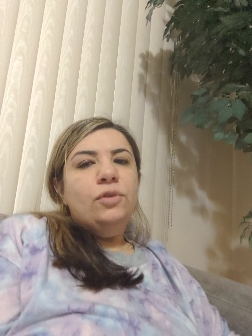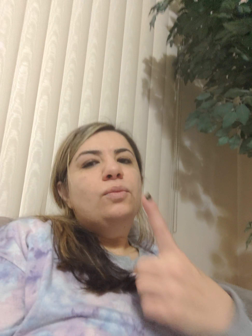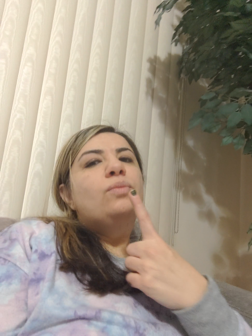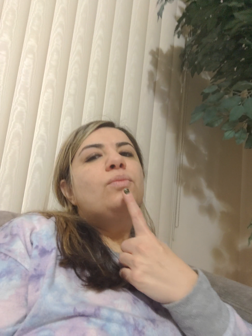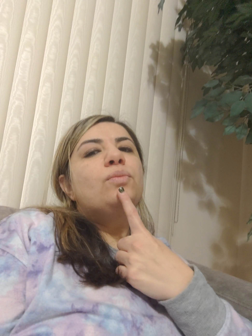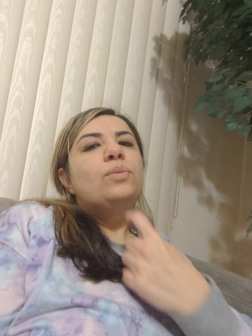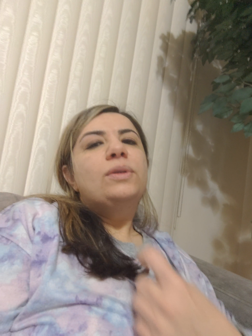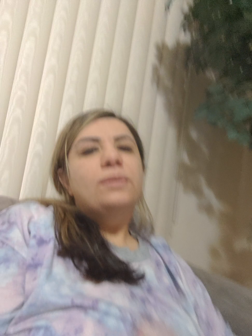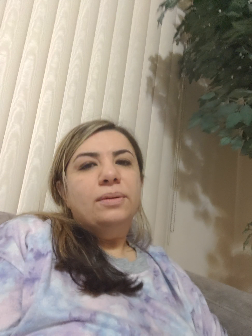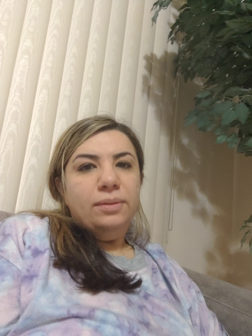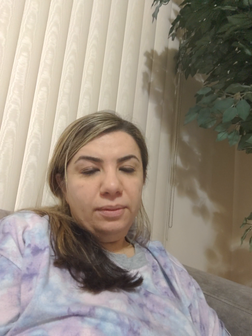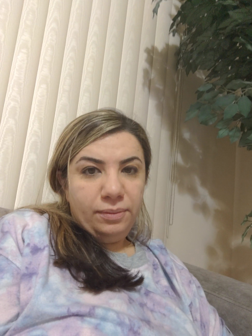red